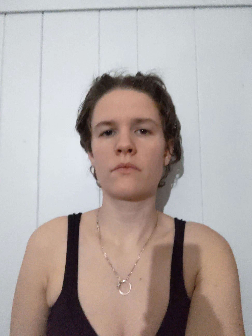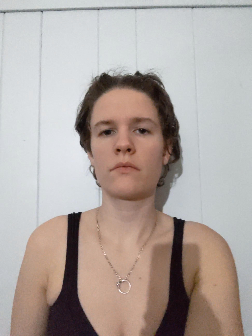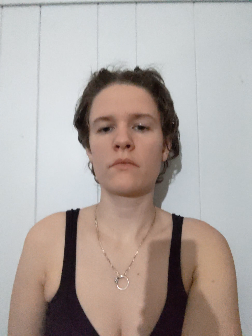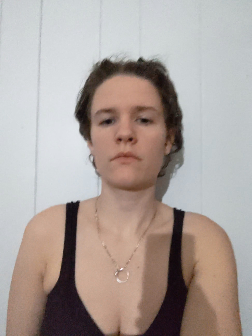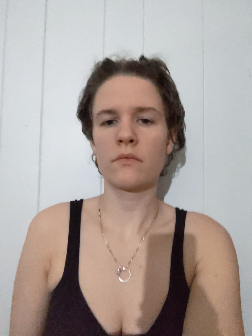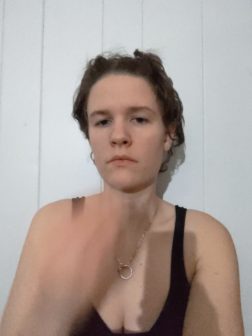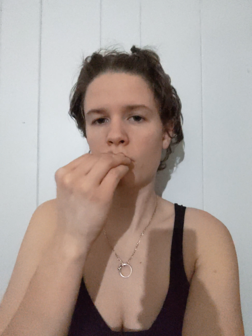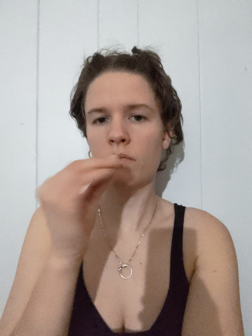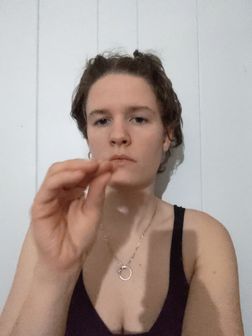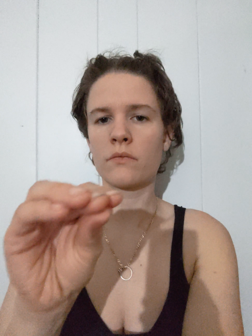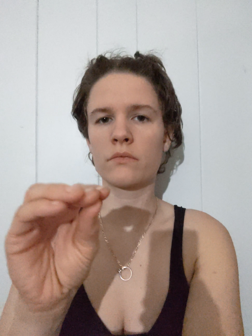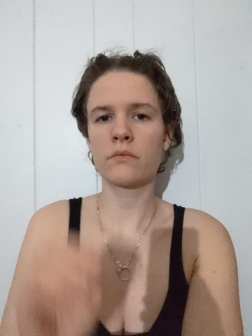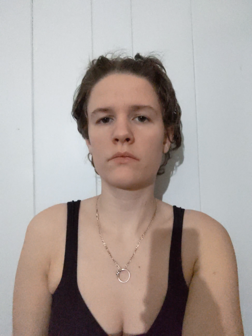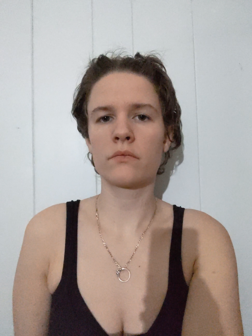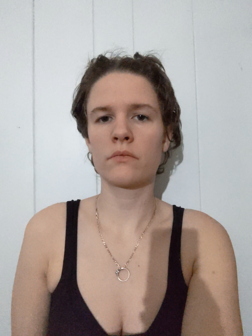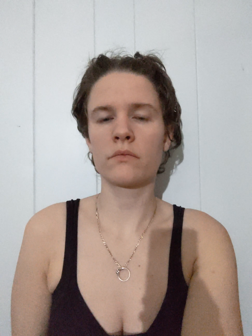kiss